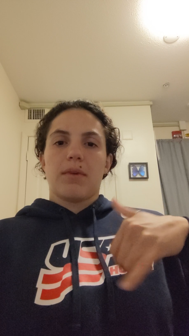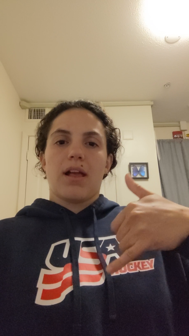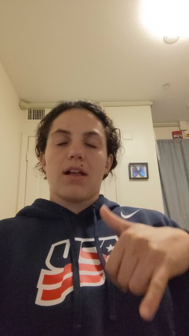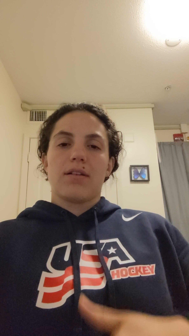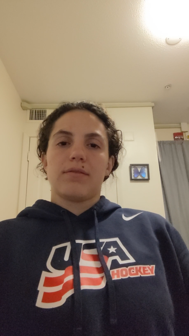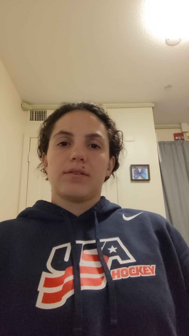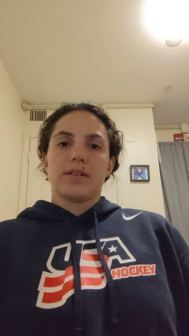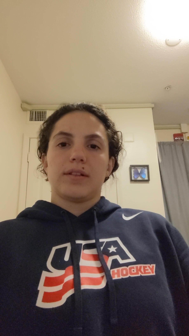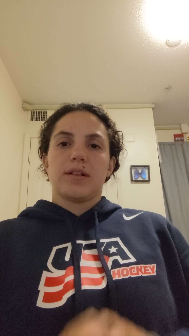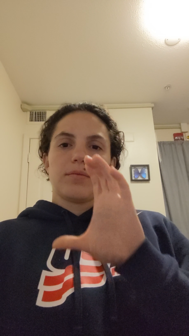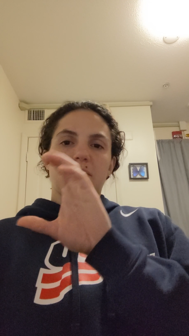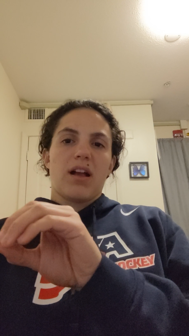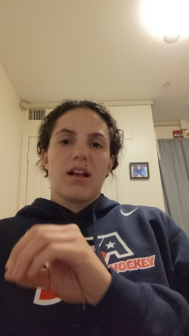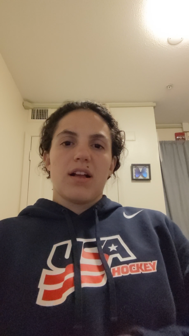bite